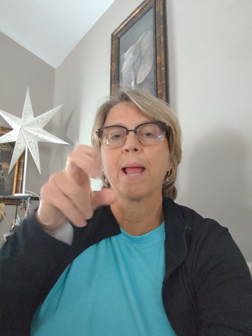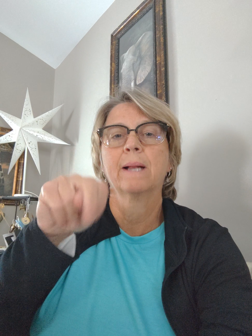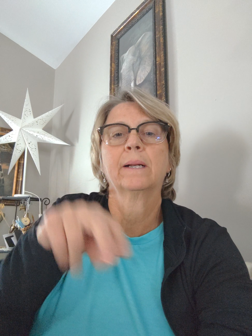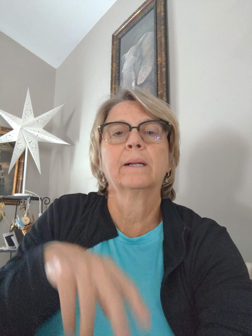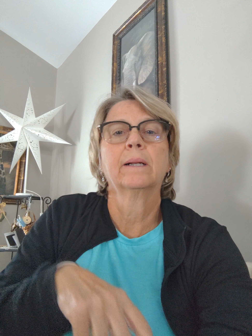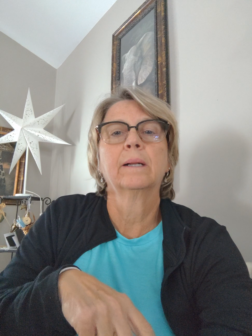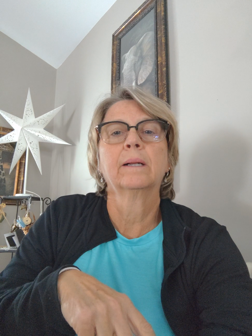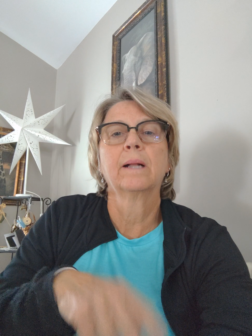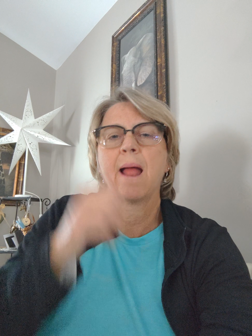pen